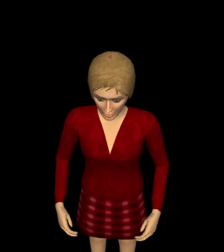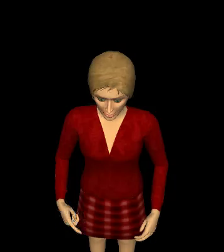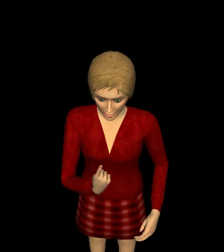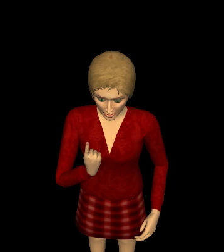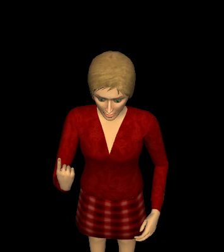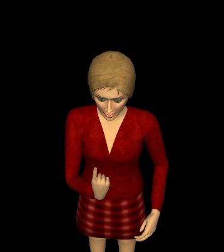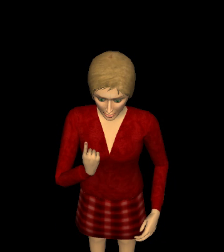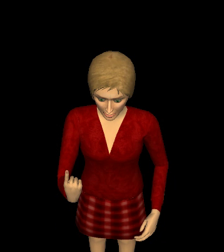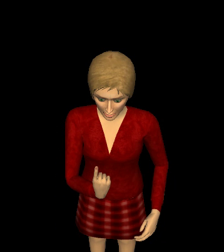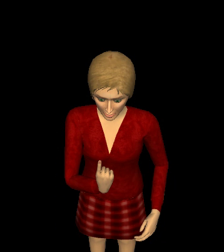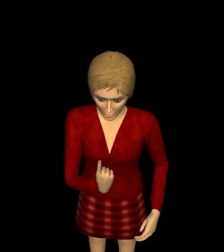دائما